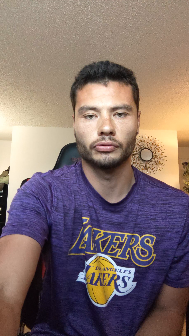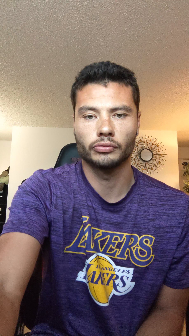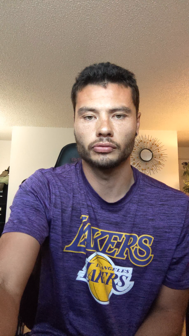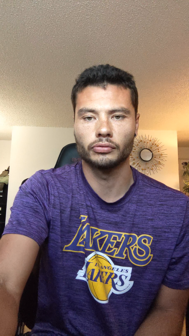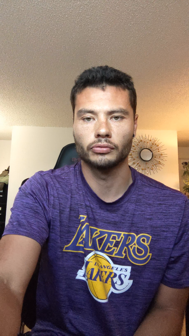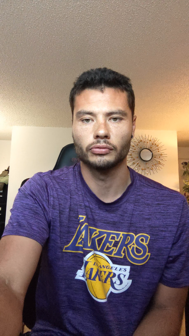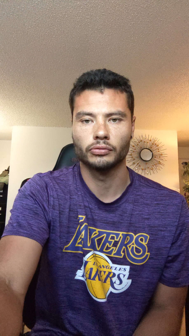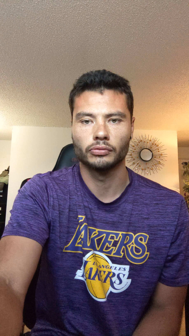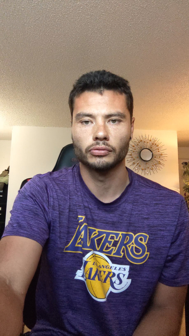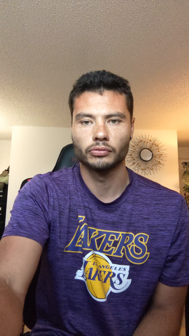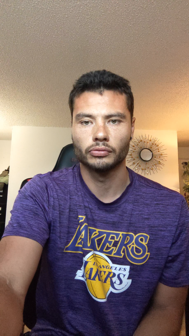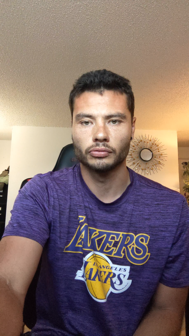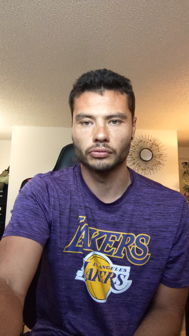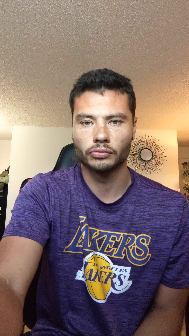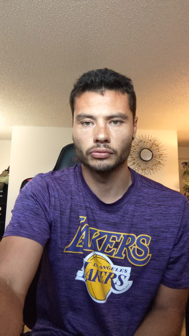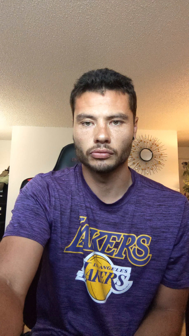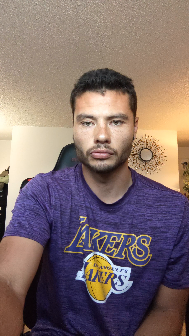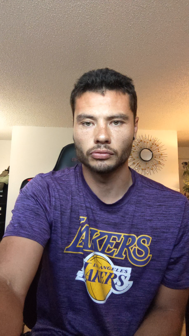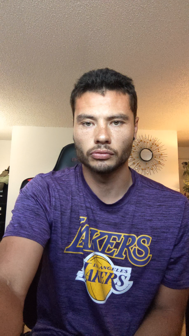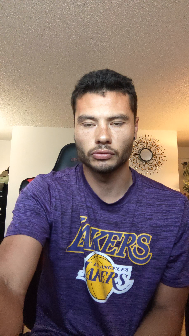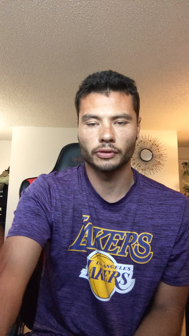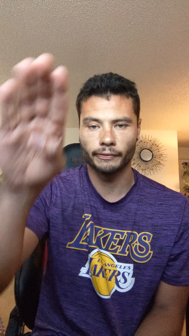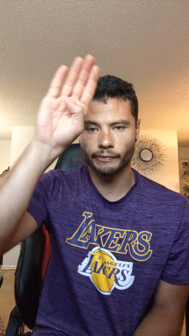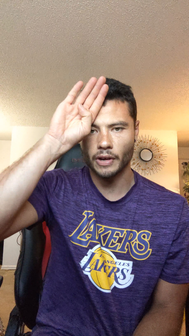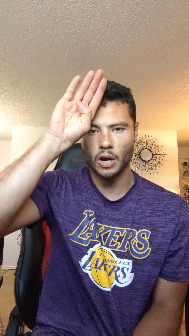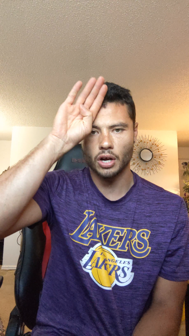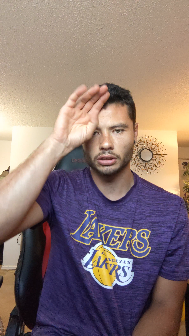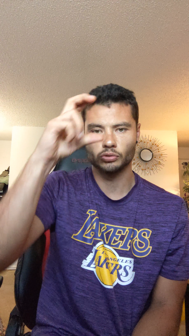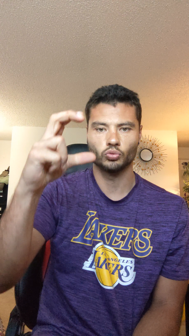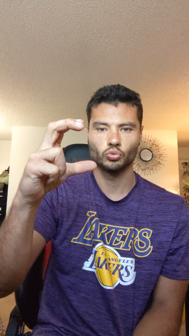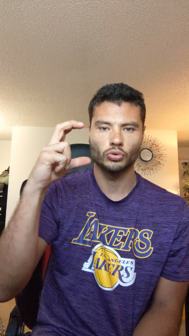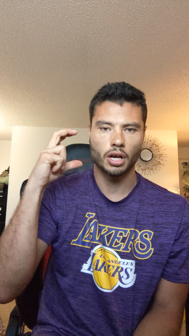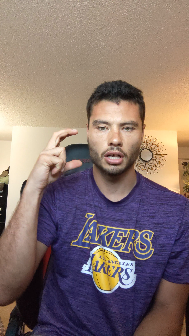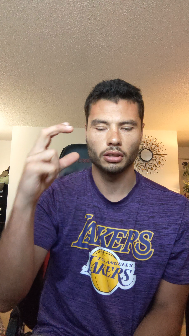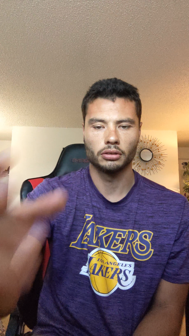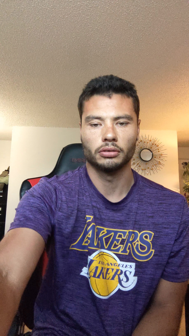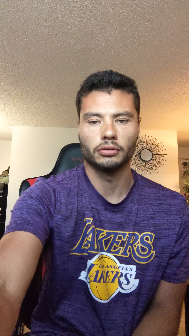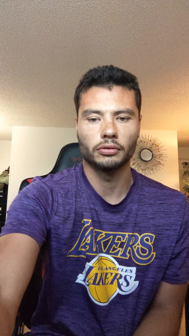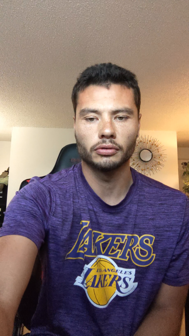fire truck